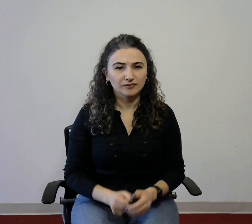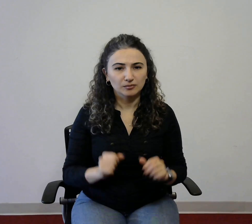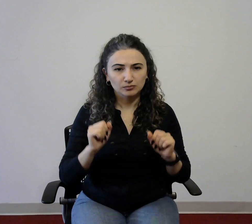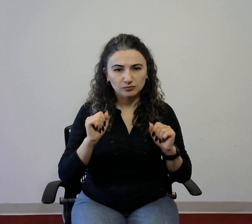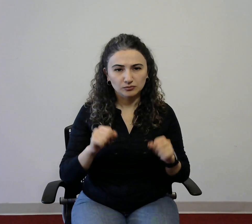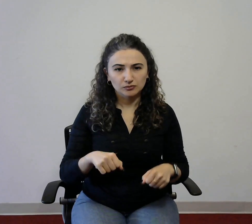olar